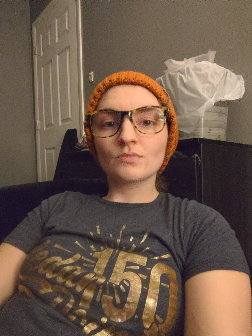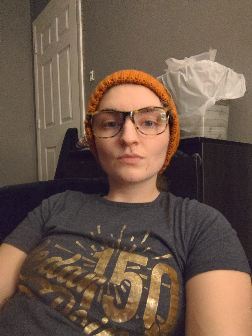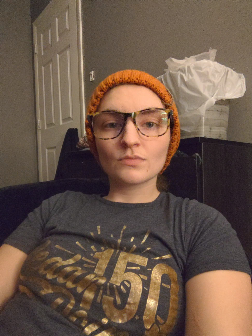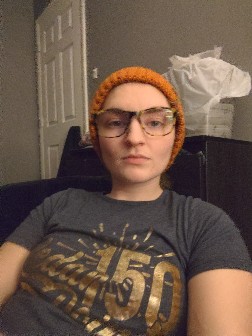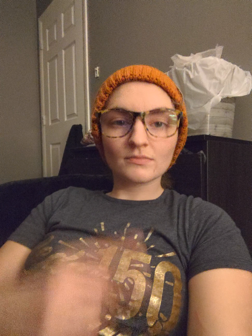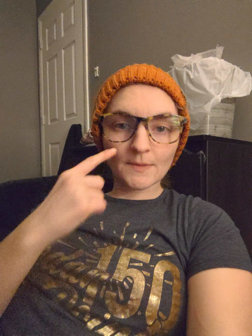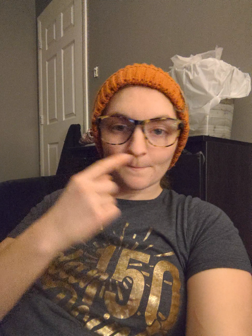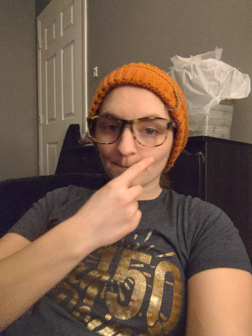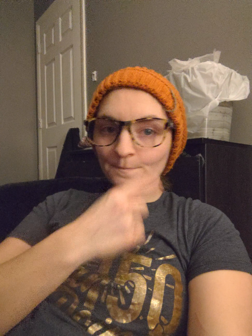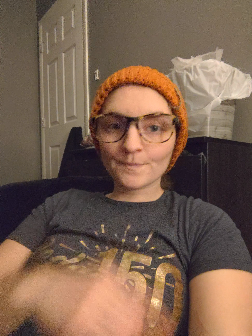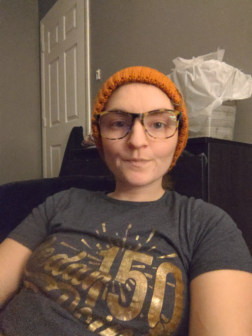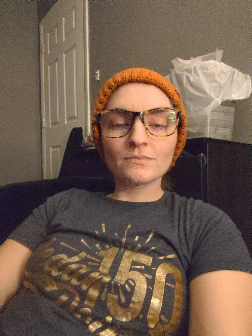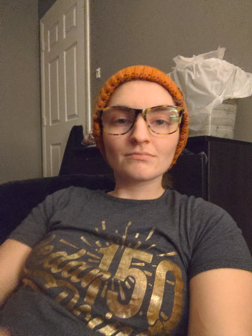eye